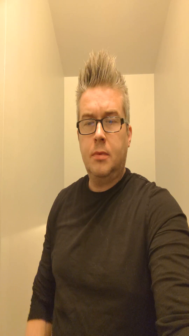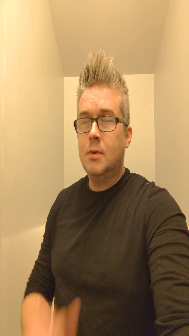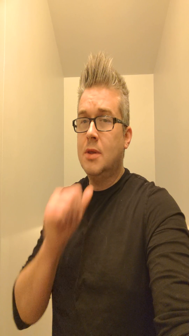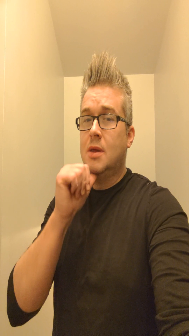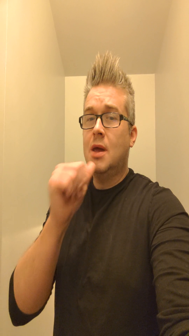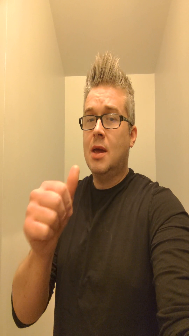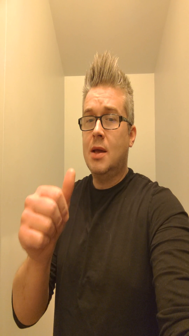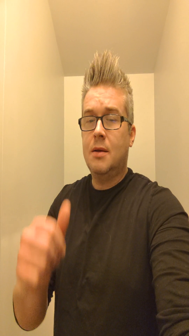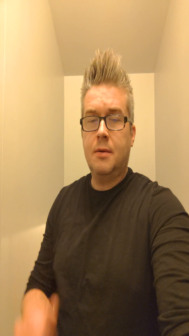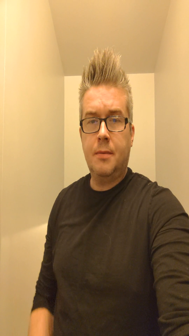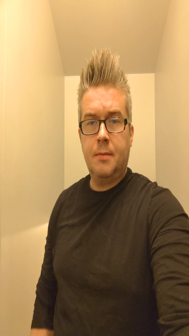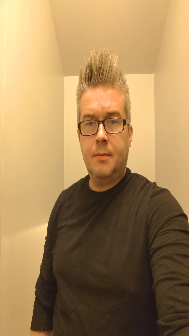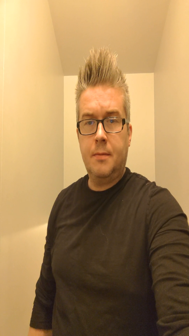not